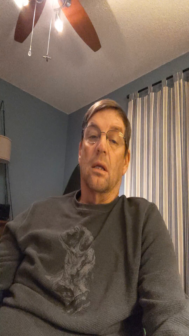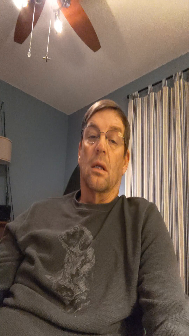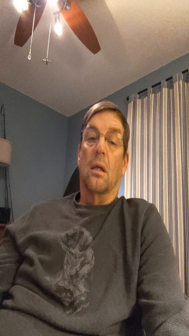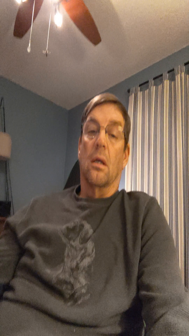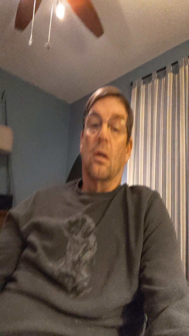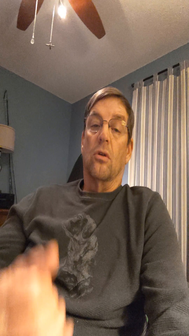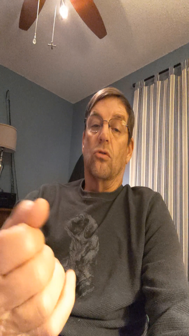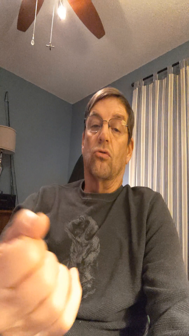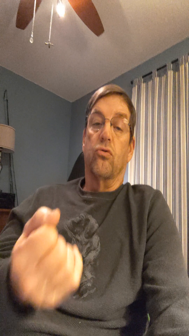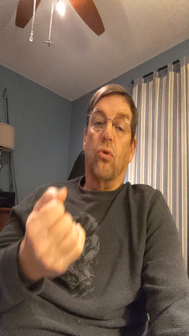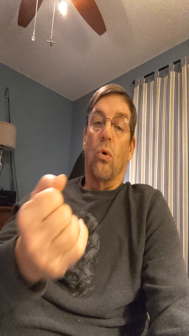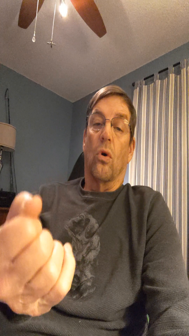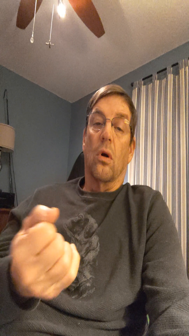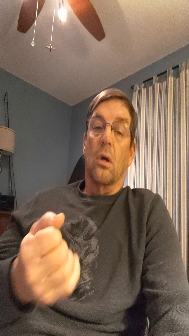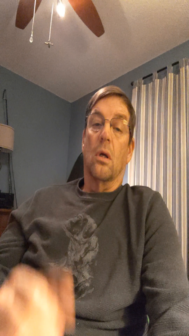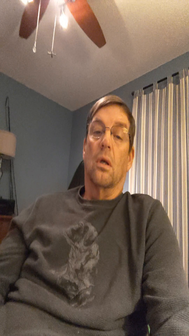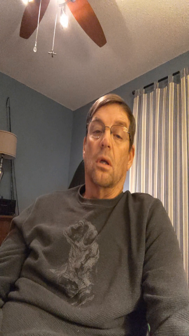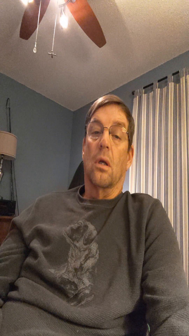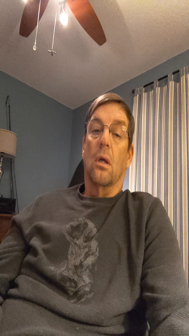drawer